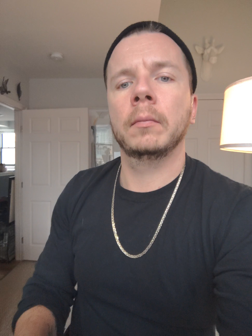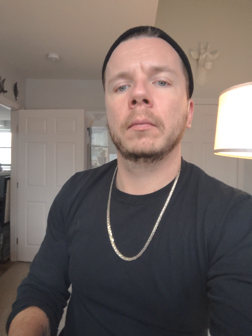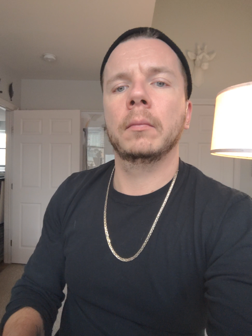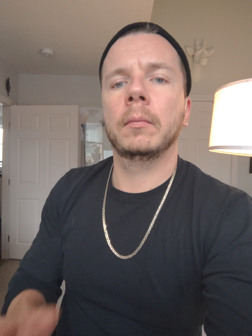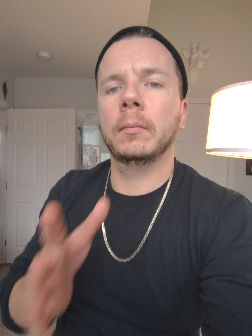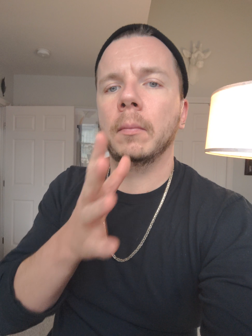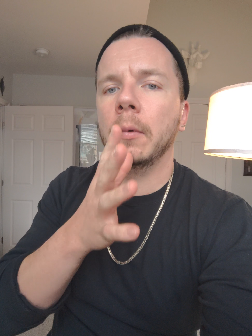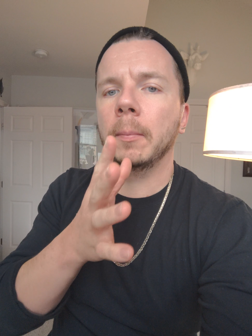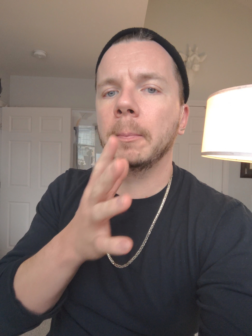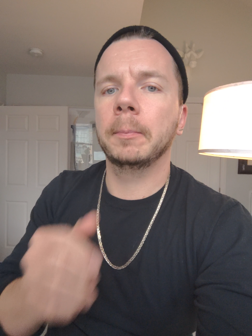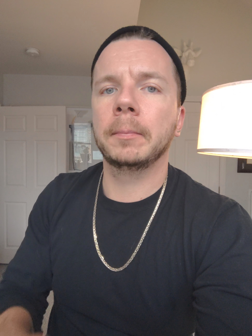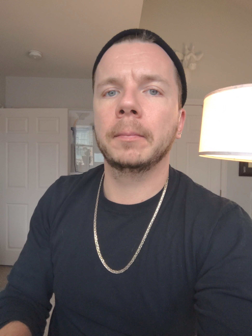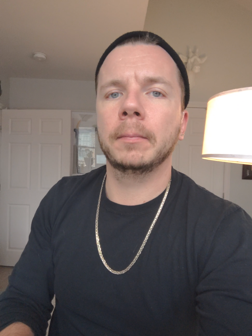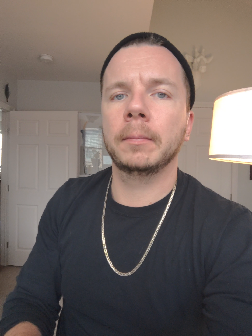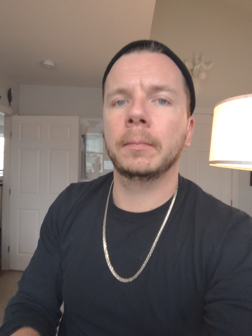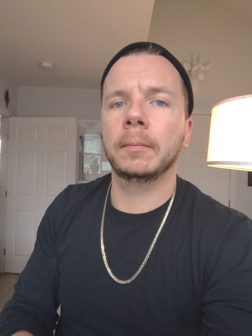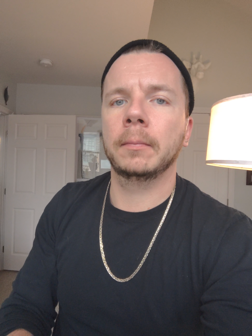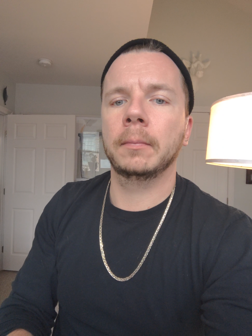mom